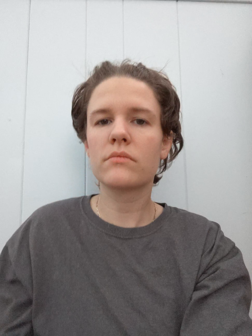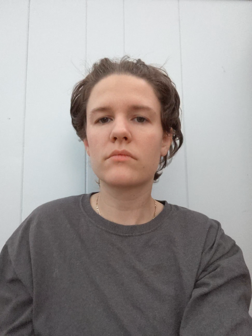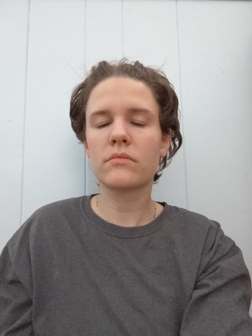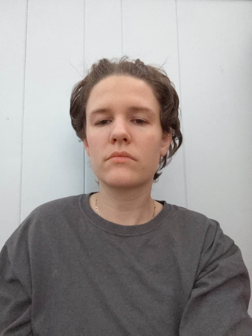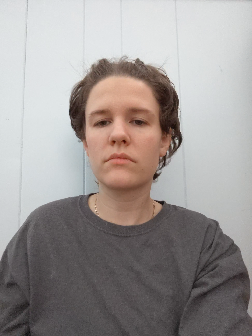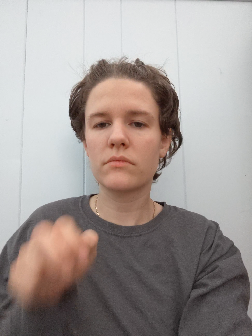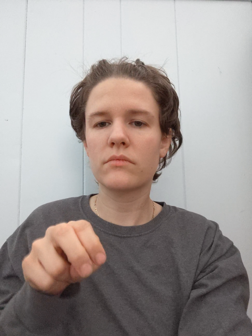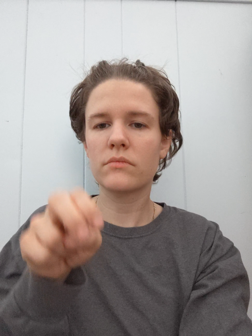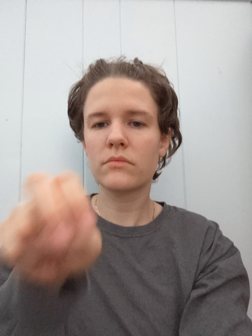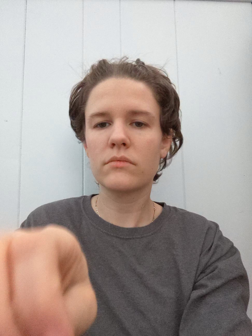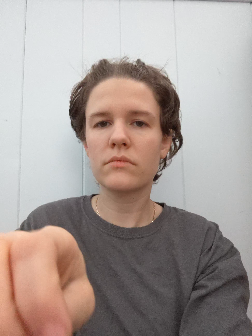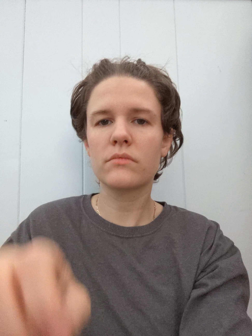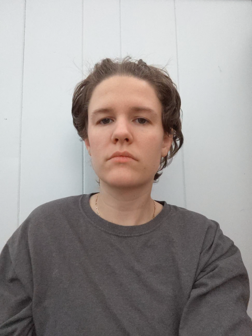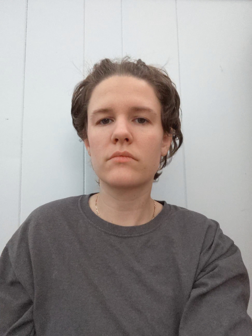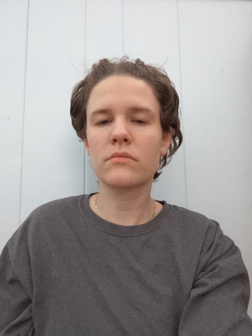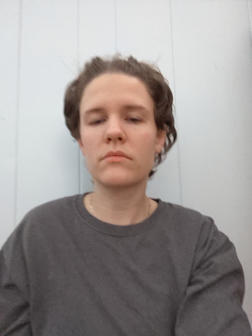ride